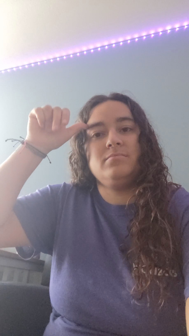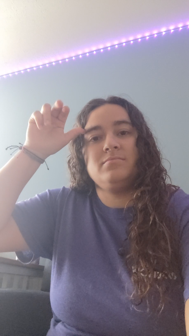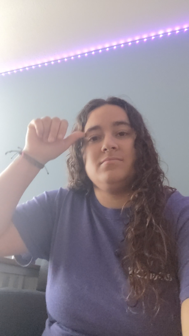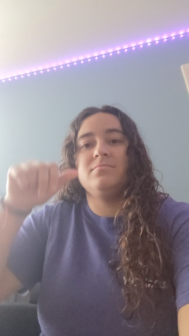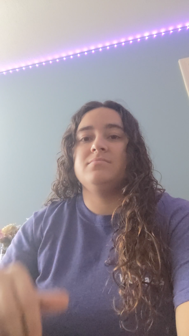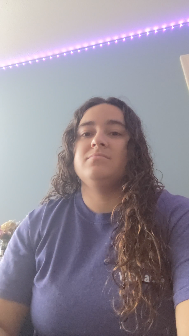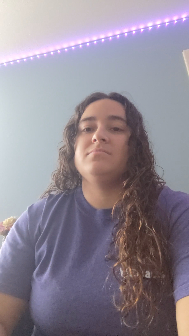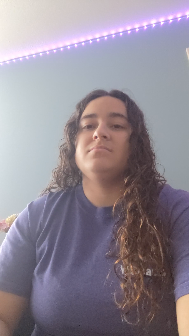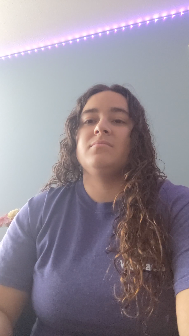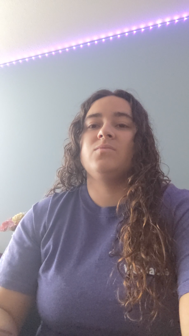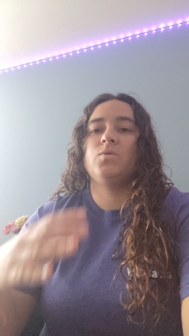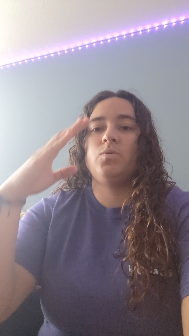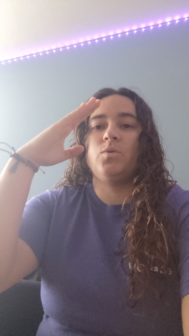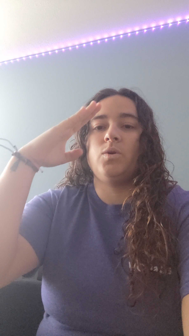roof